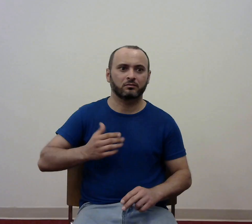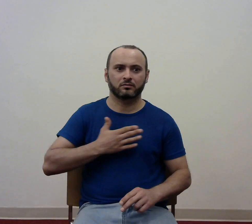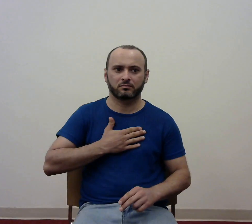mən